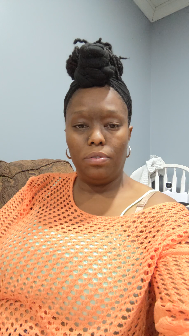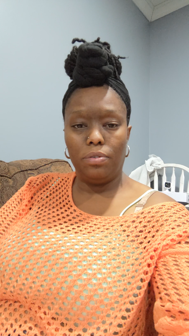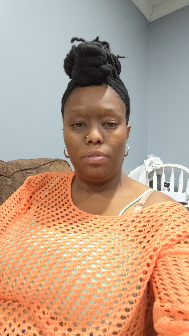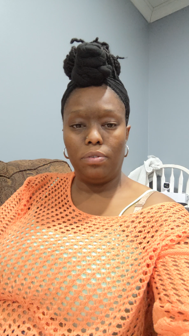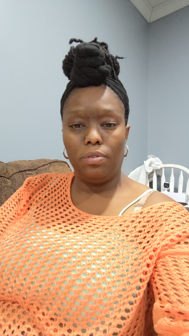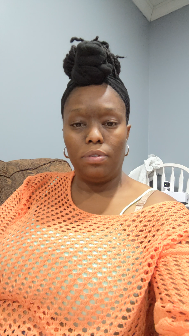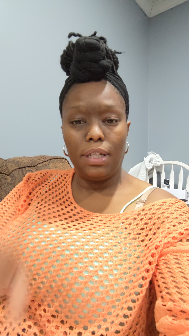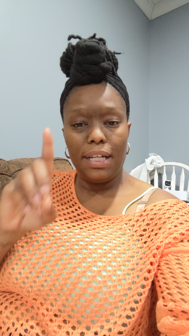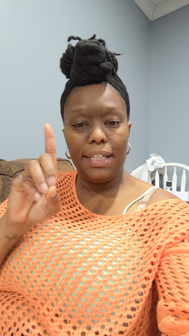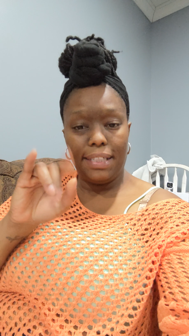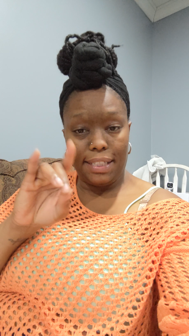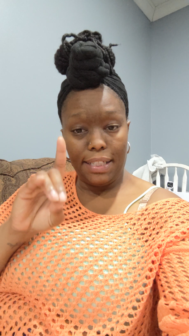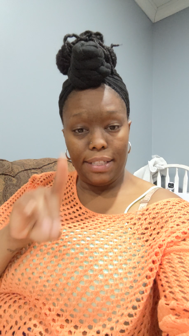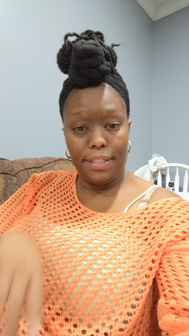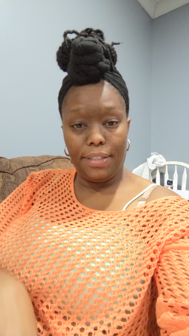did